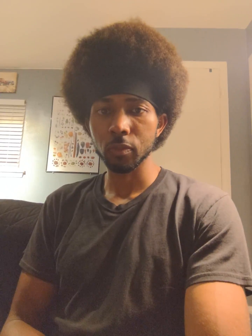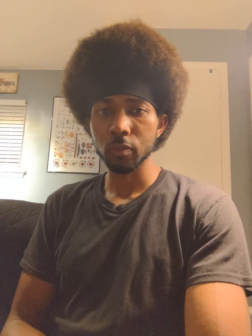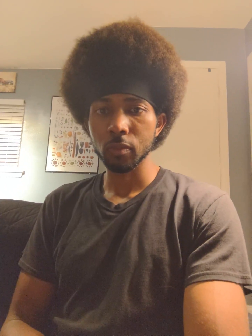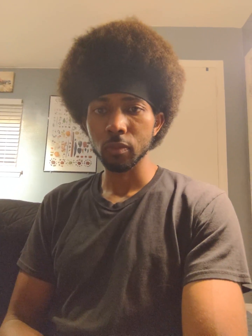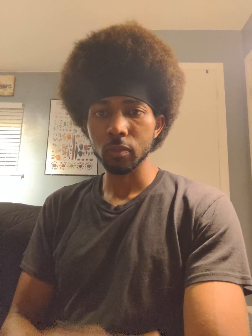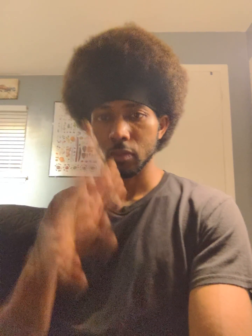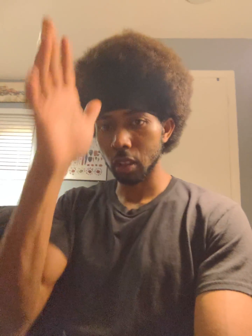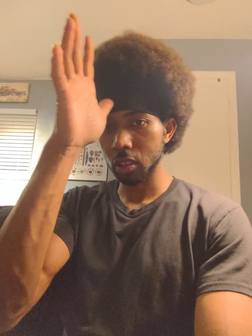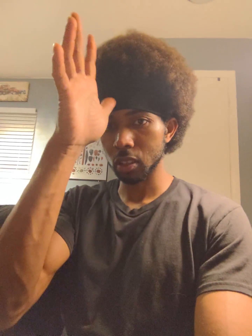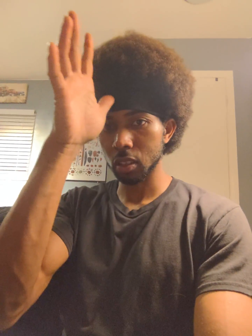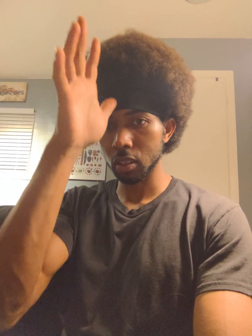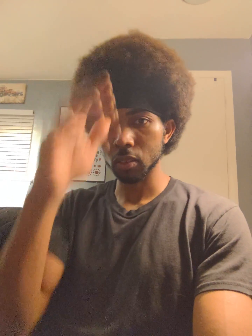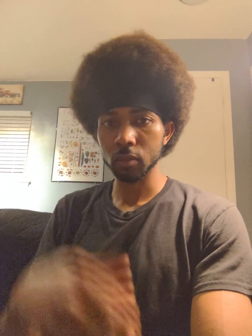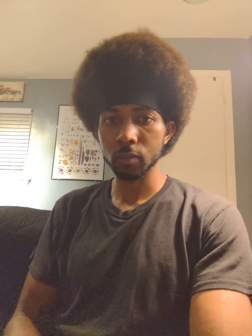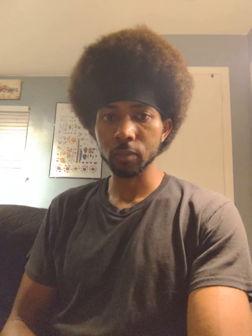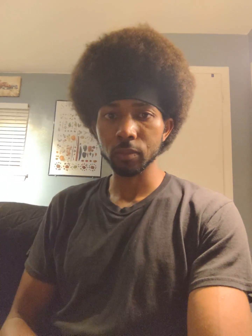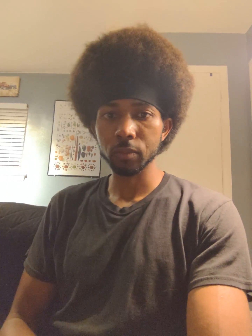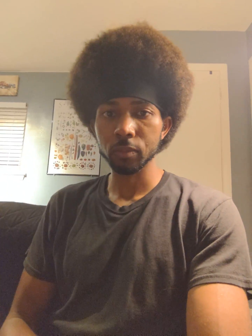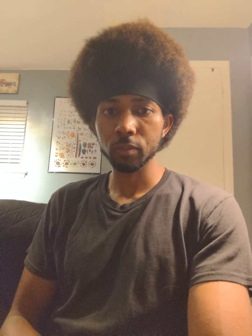daddy